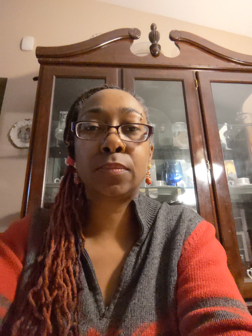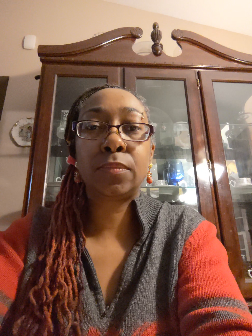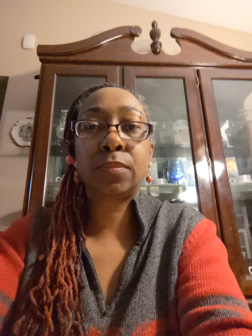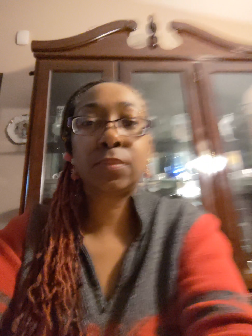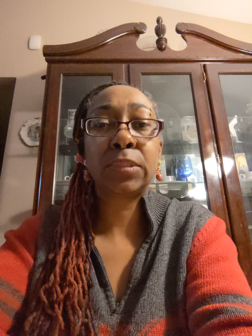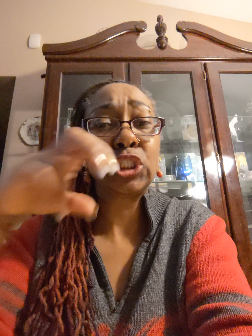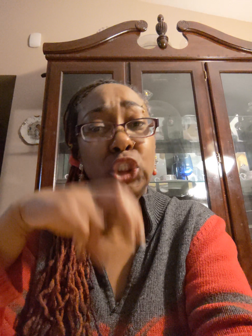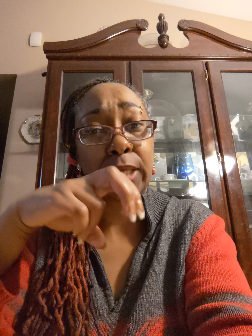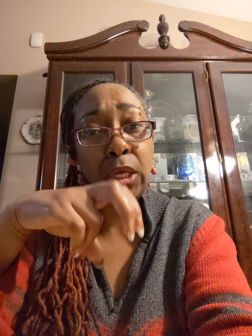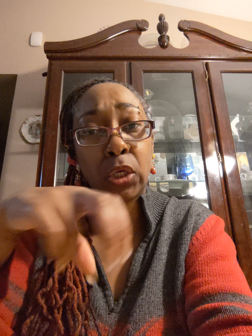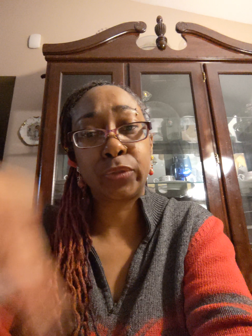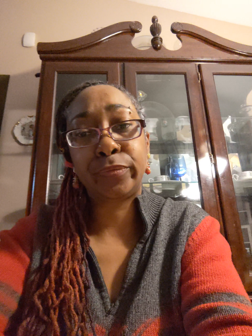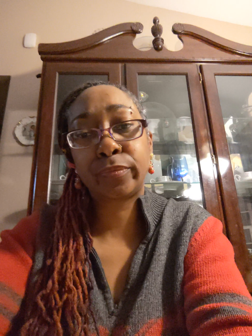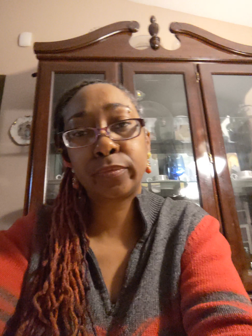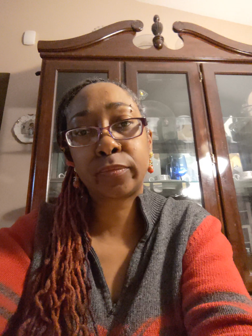chair